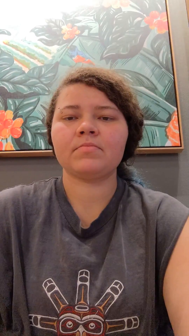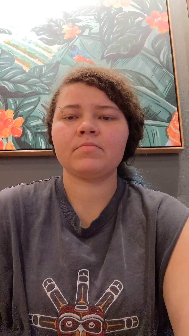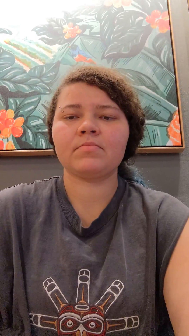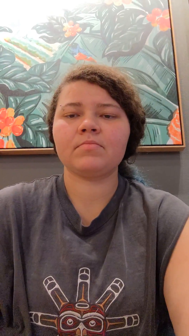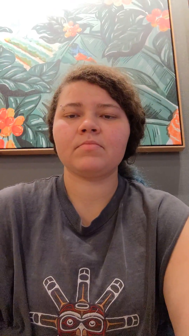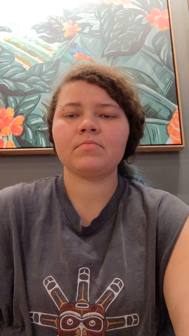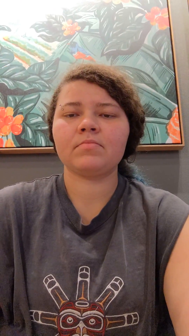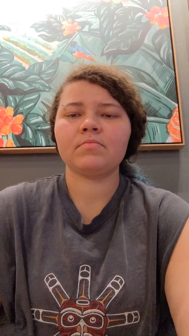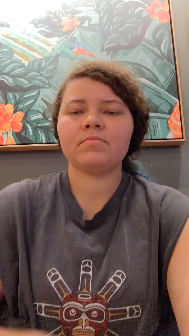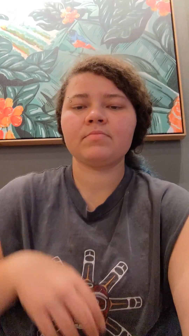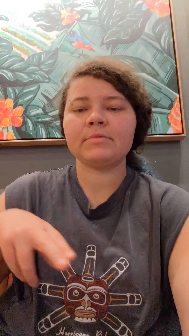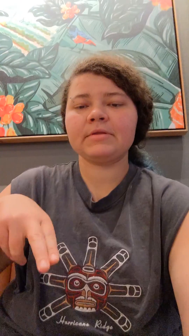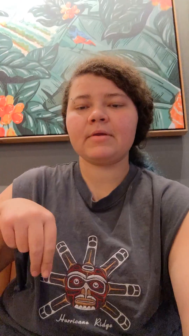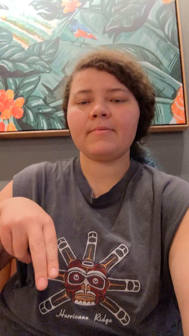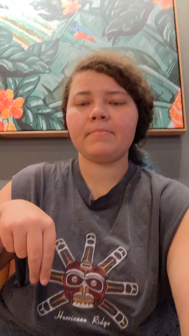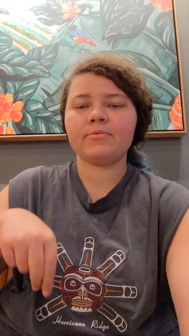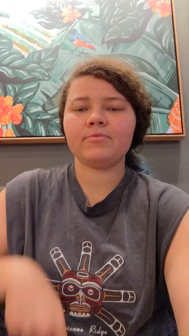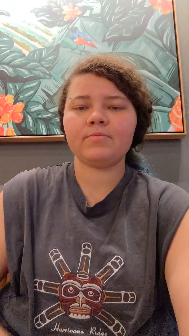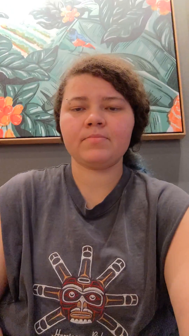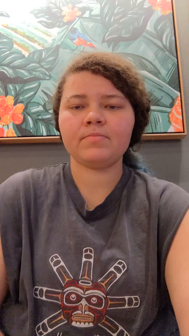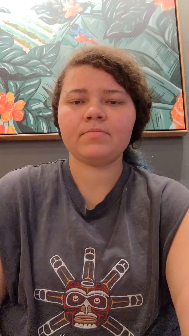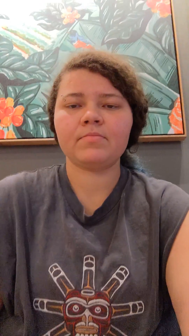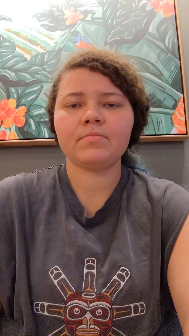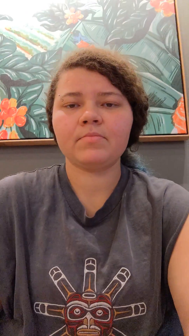diaper